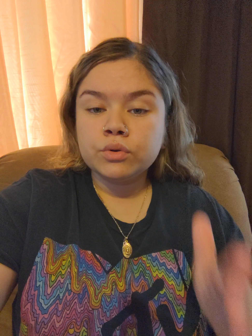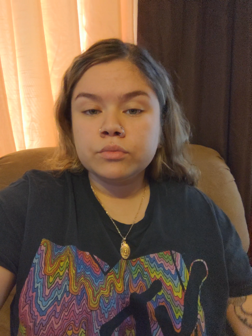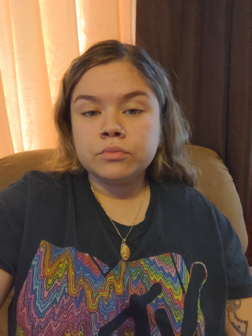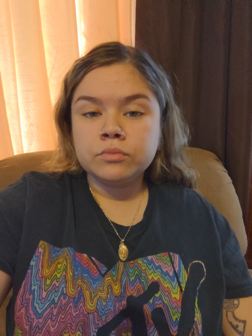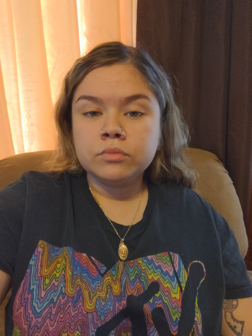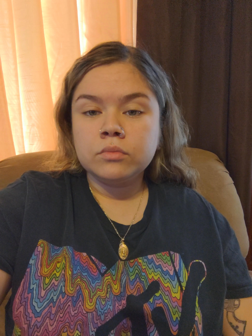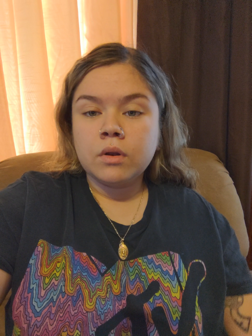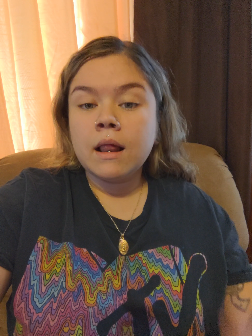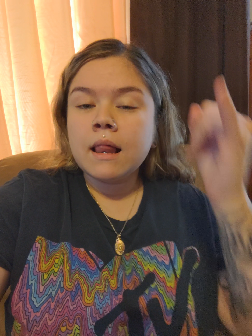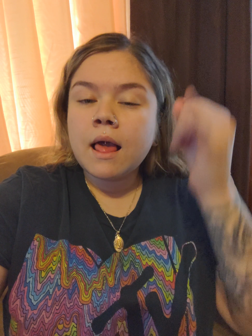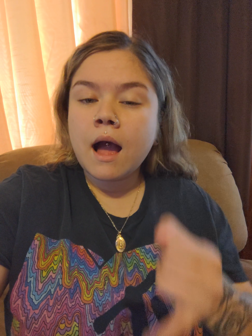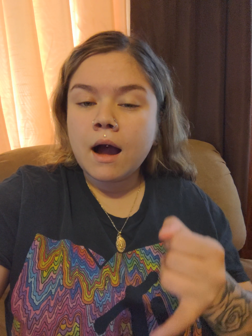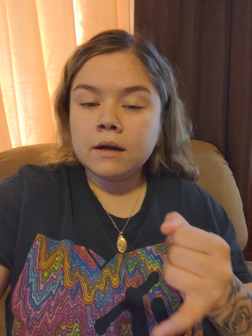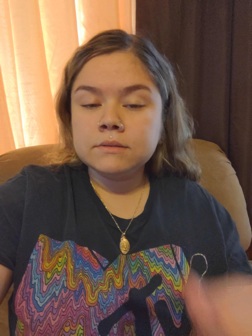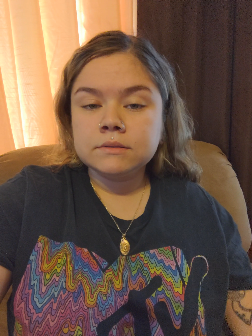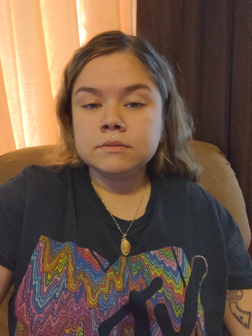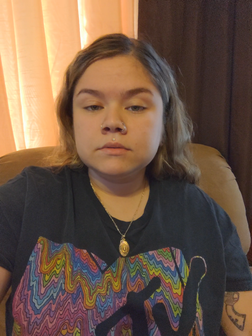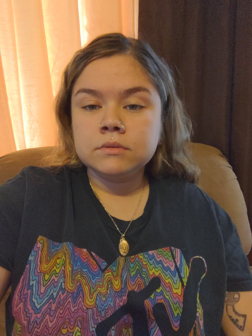last